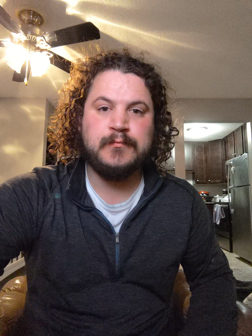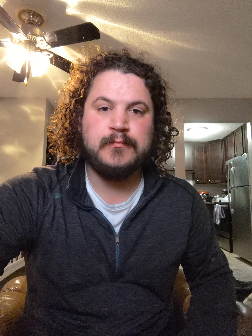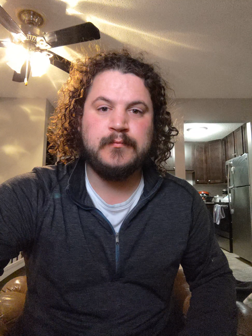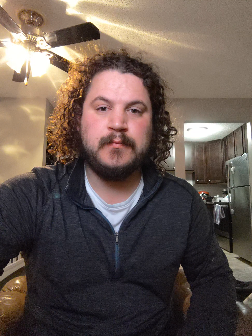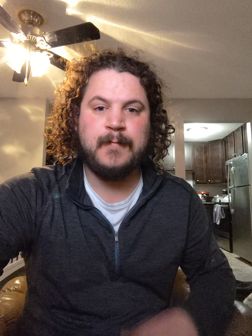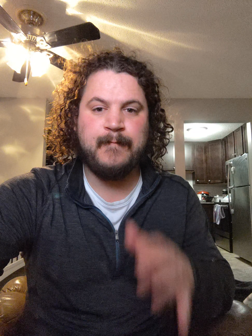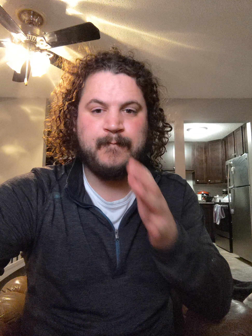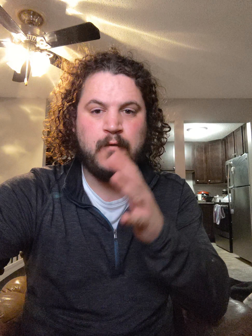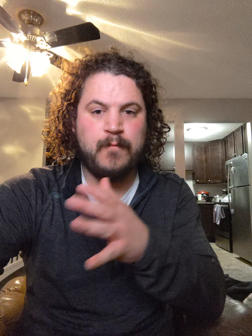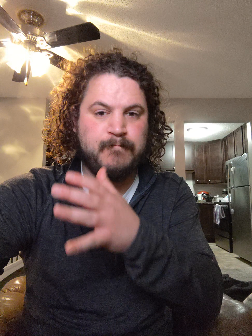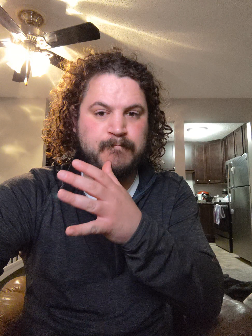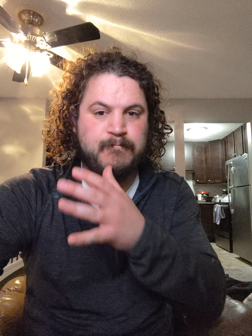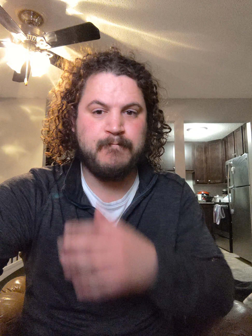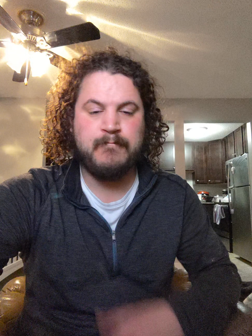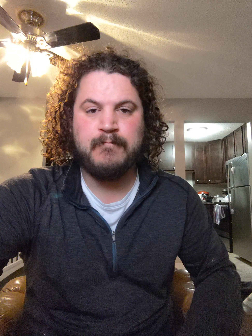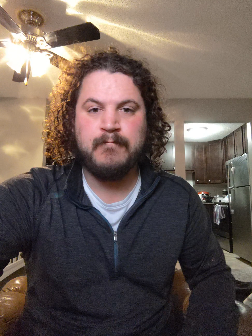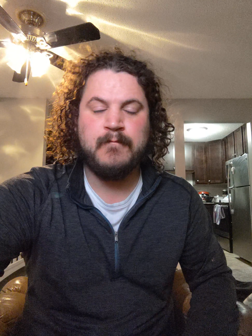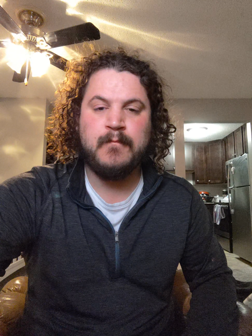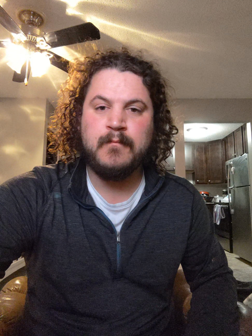farm